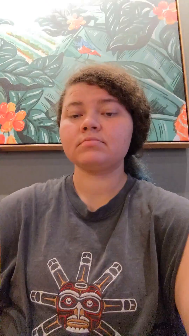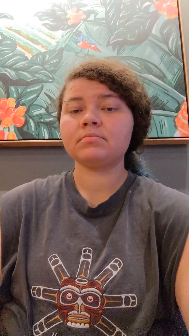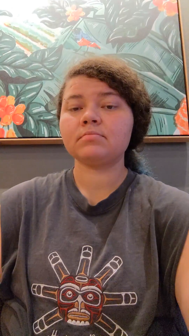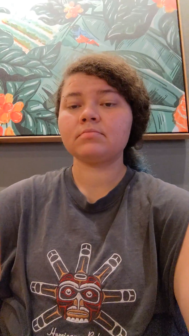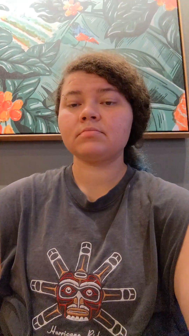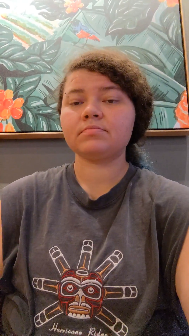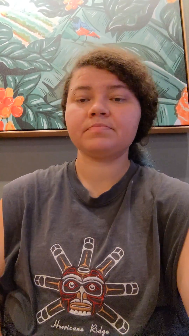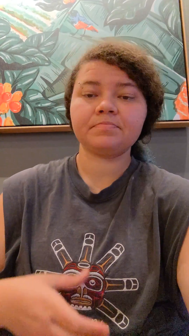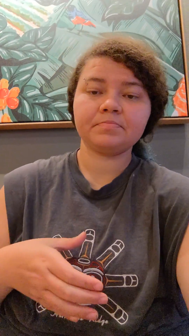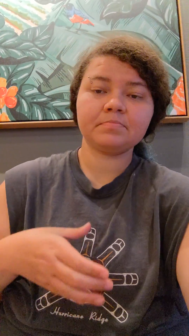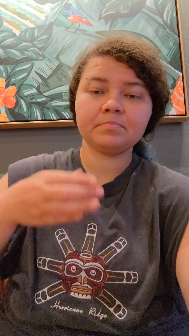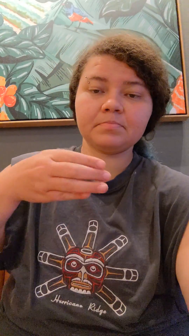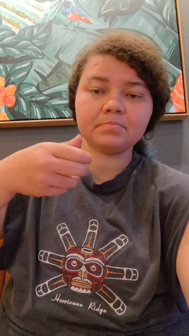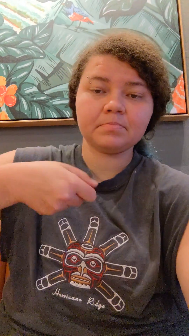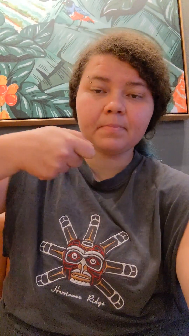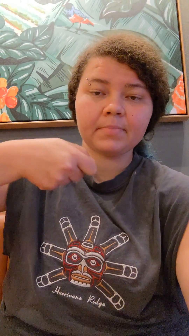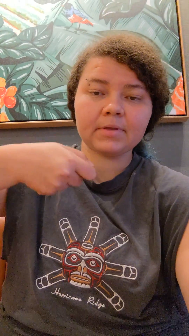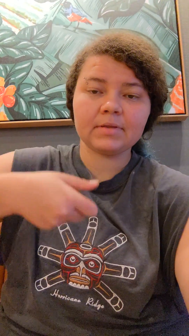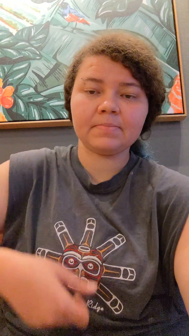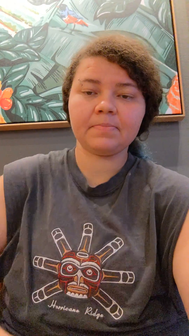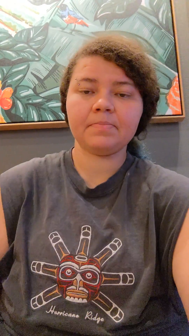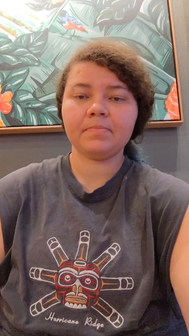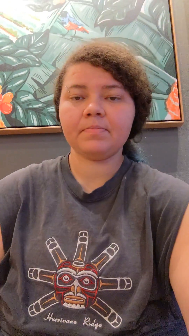bucket